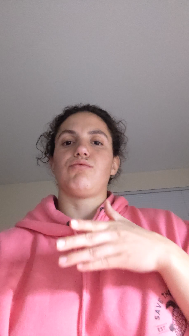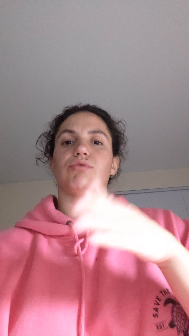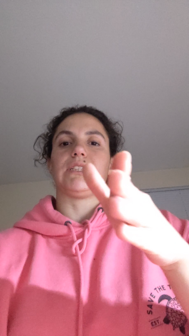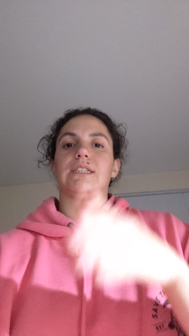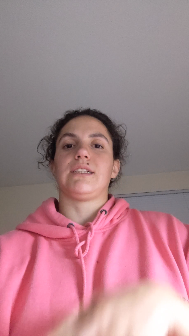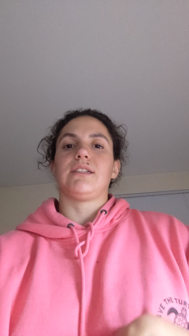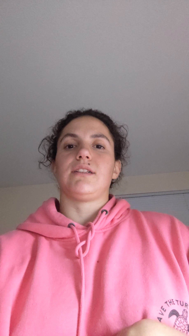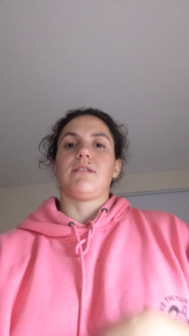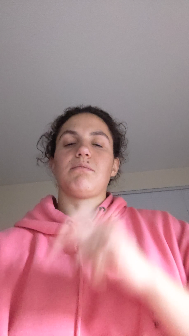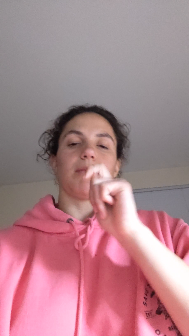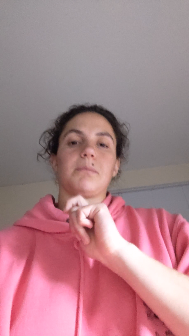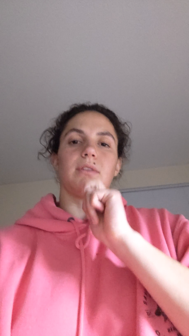popsicle